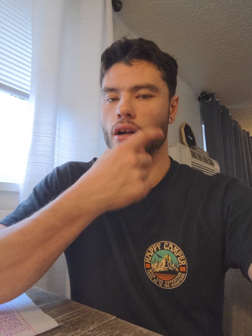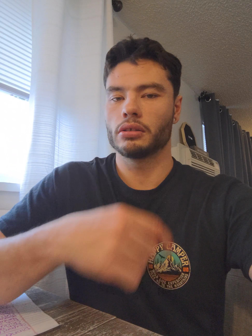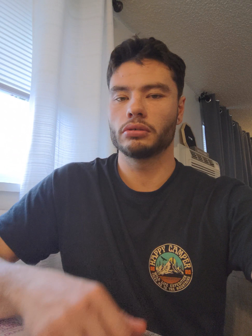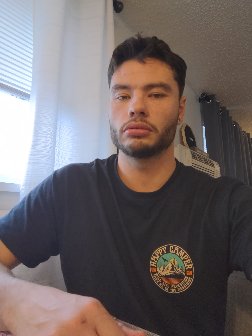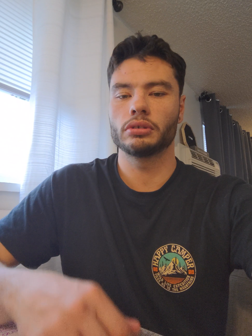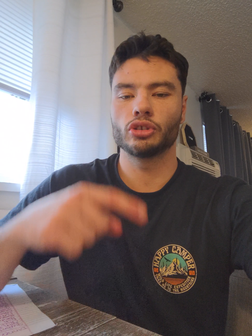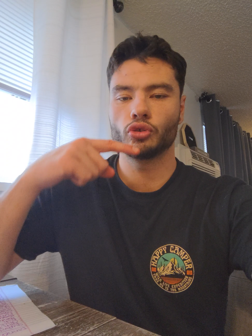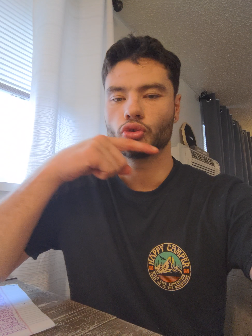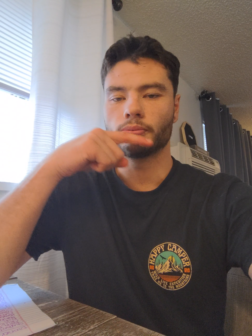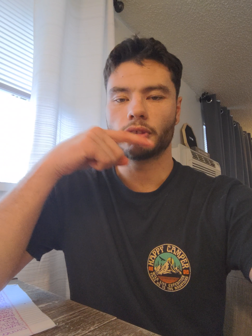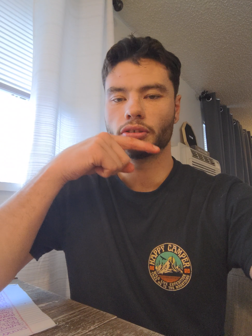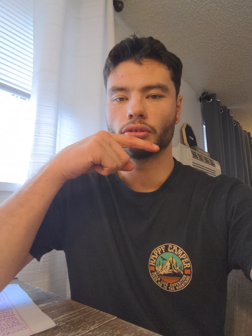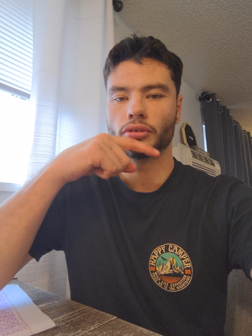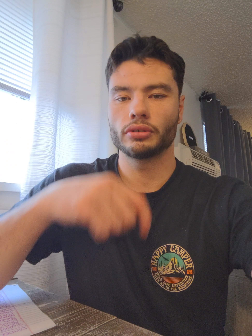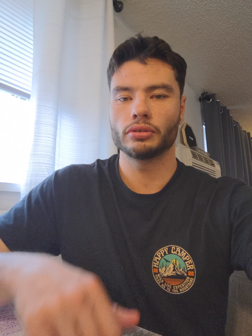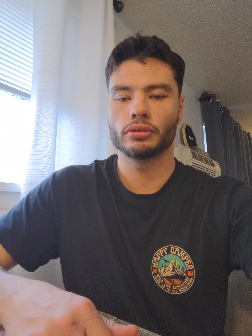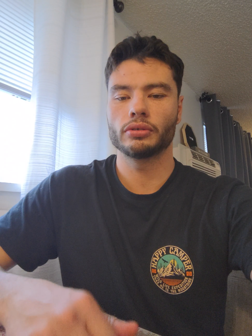toothbrush